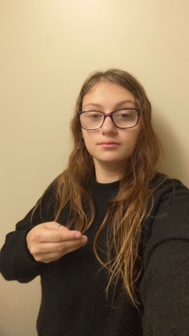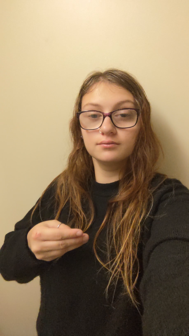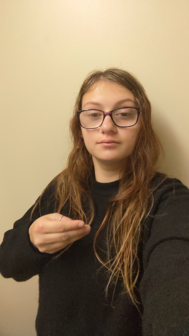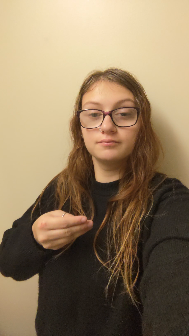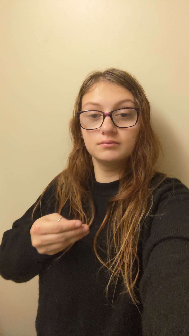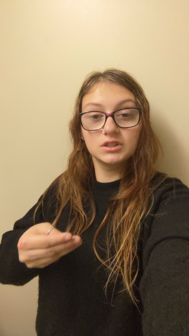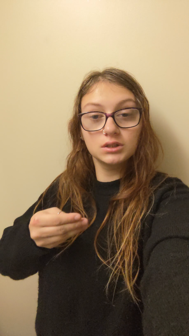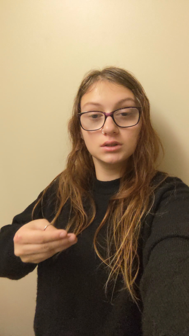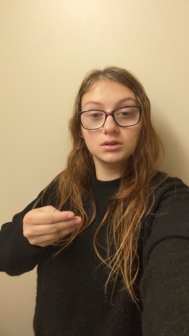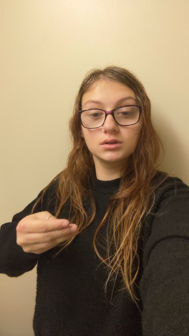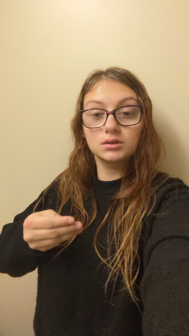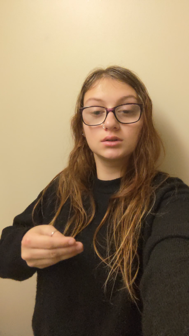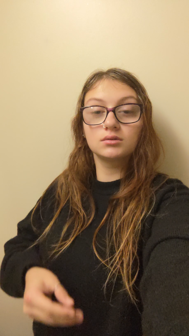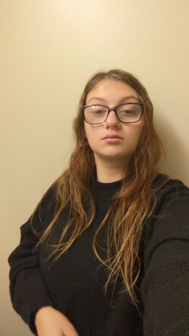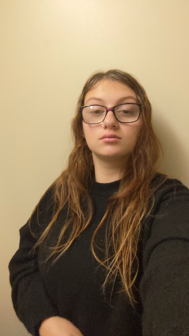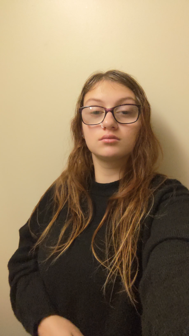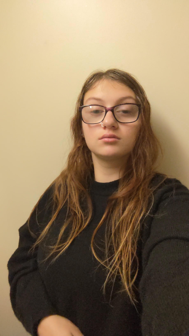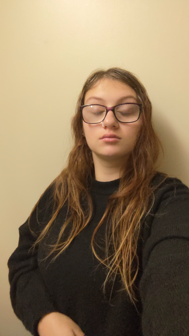feed